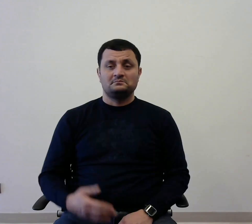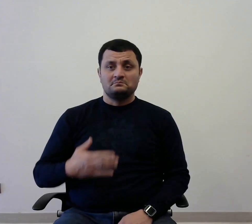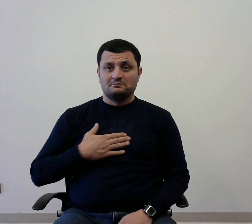mən